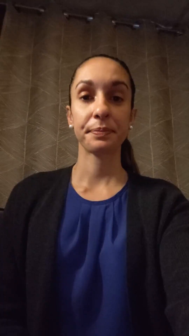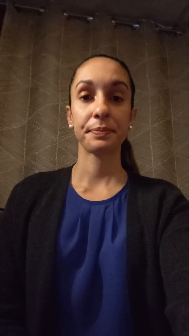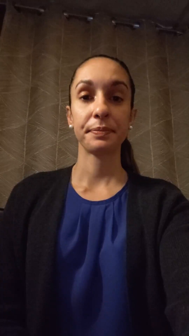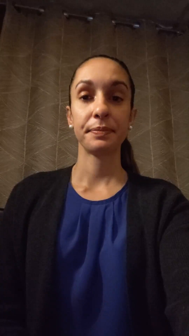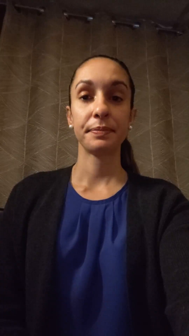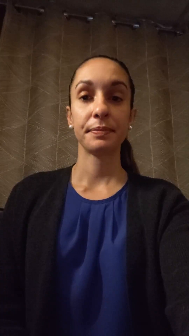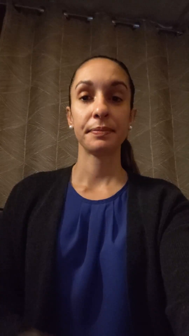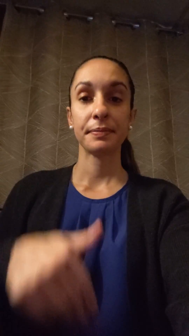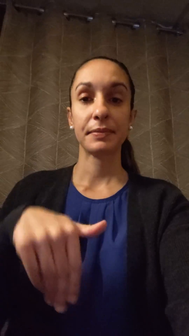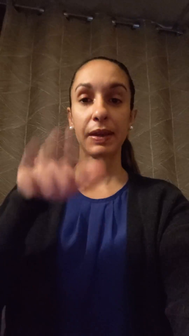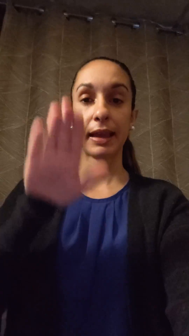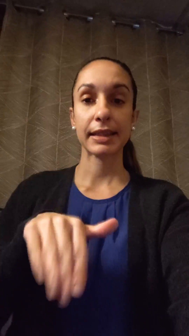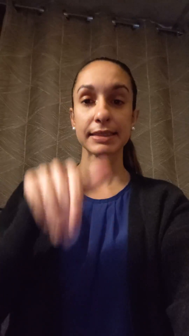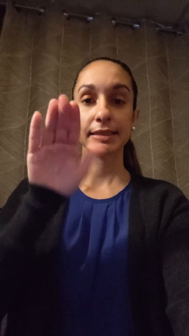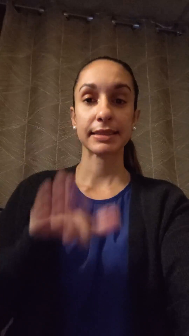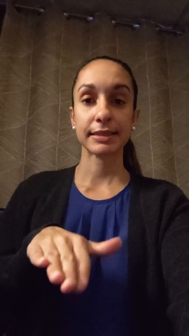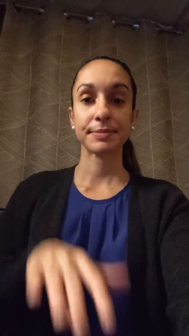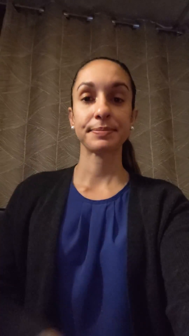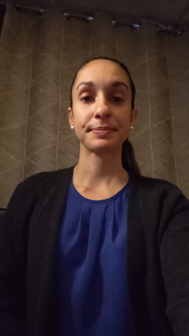paint